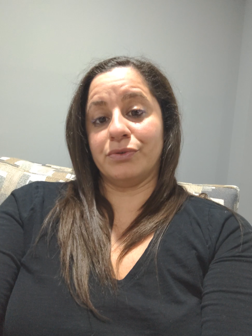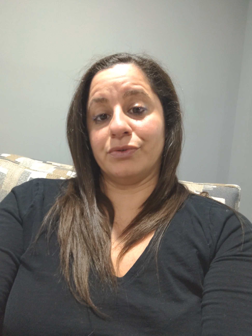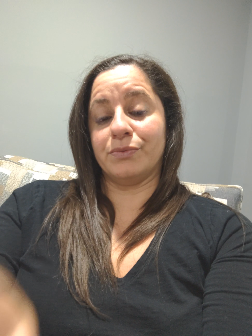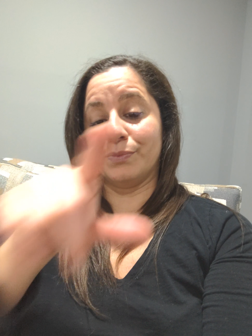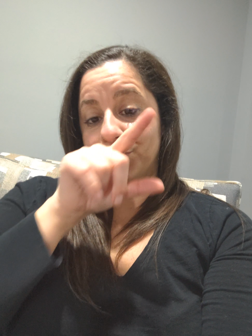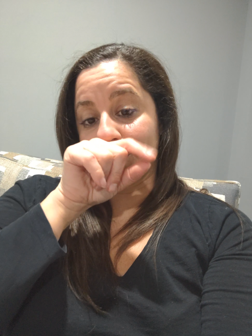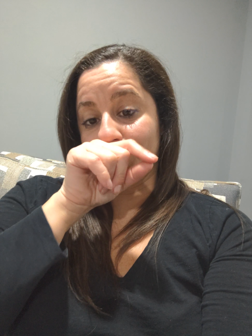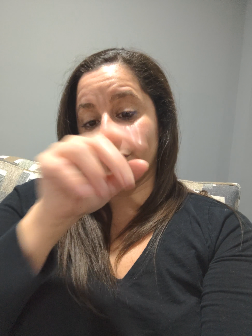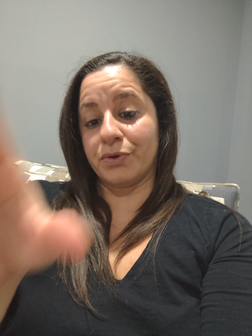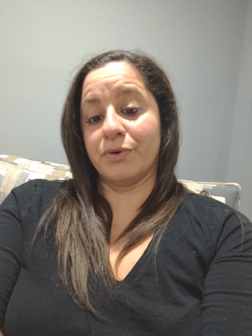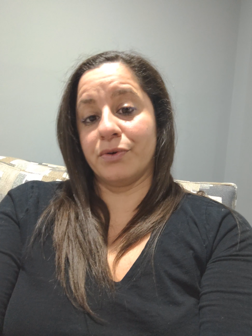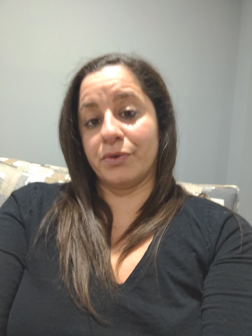bird